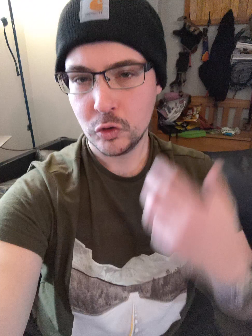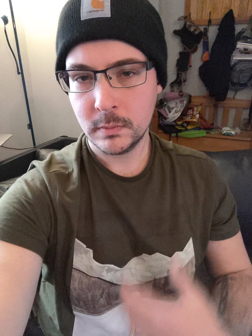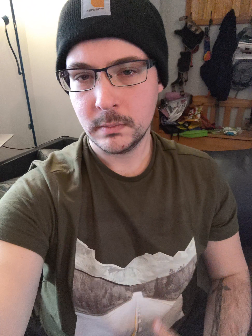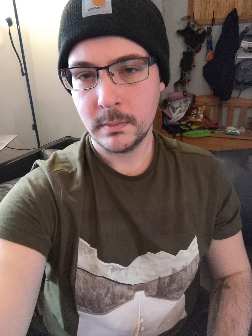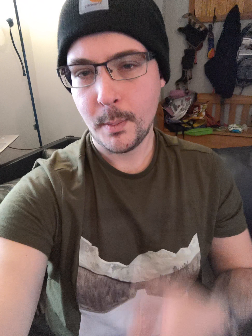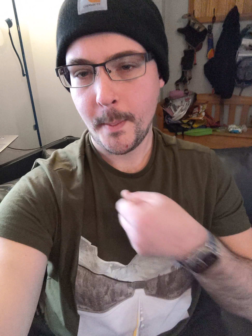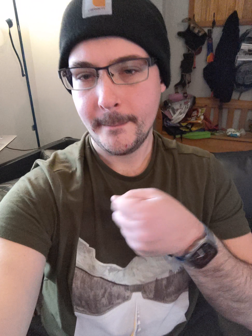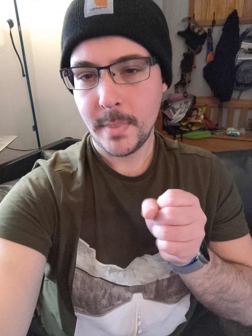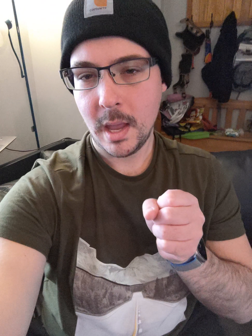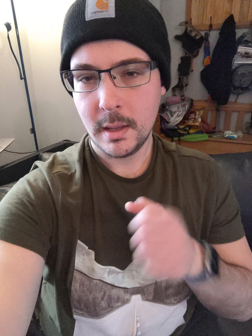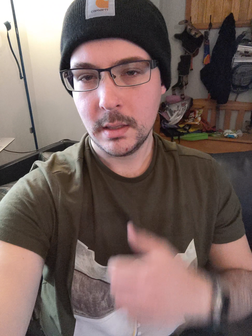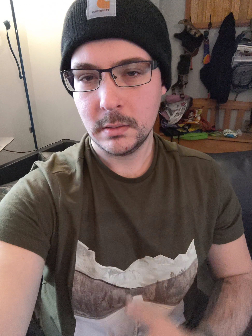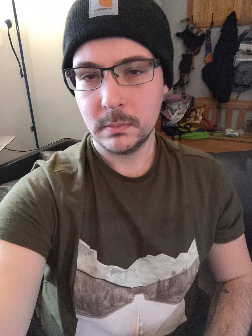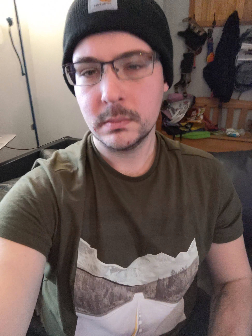make